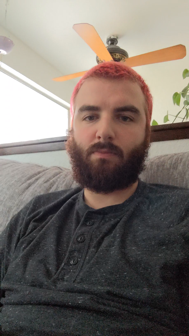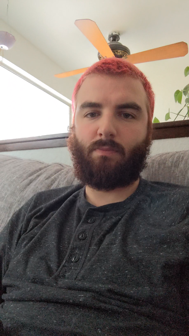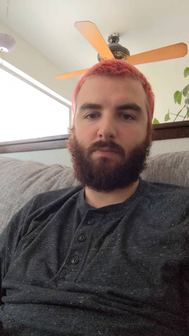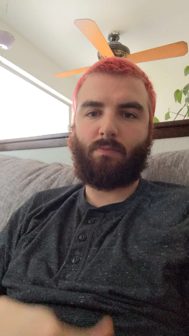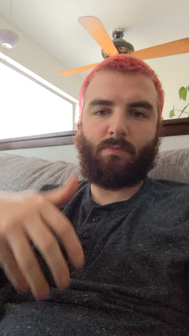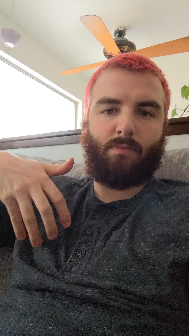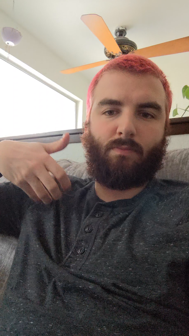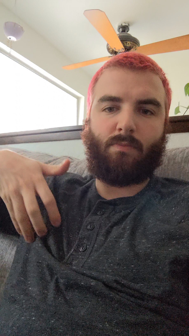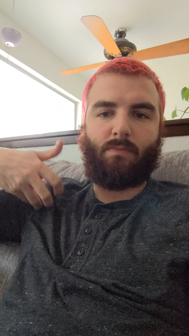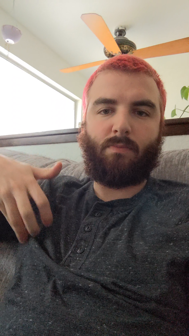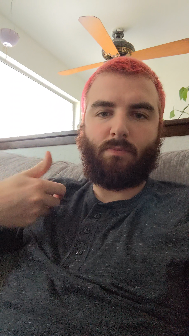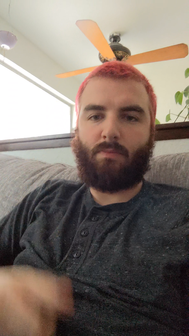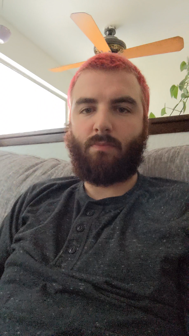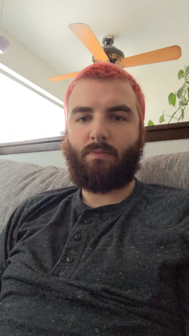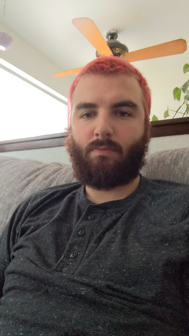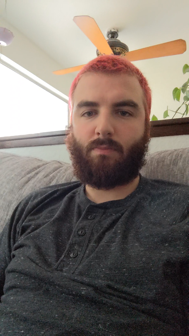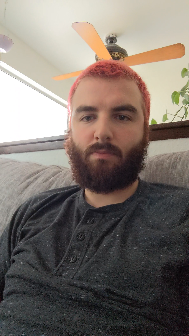monkey